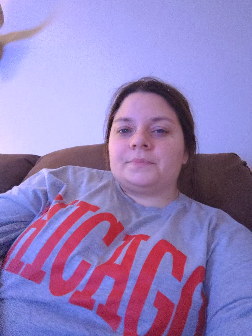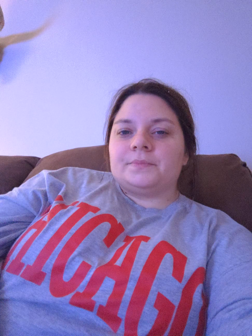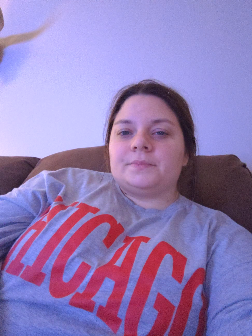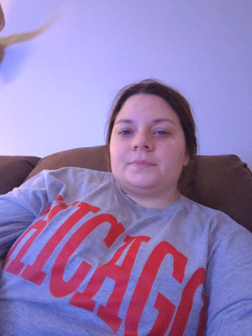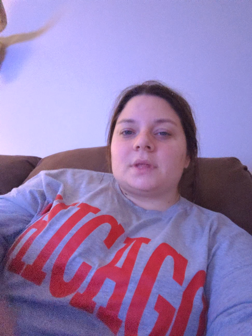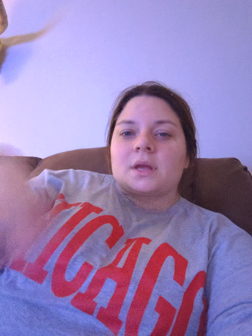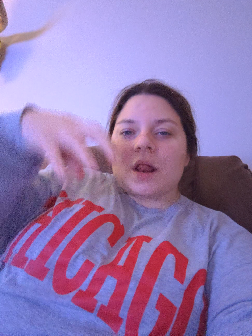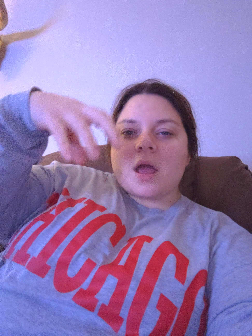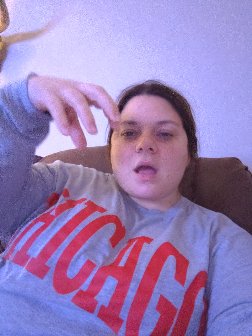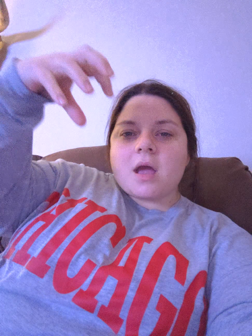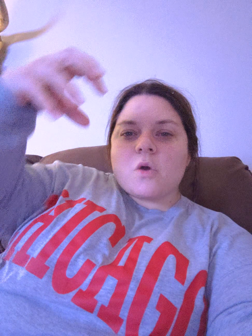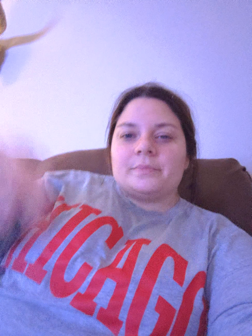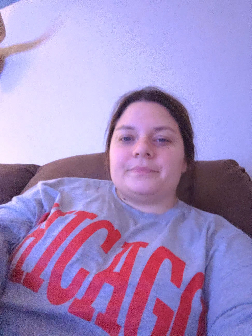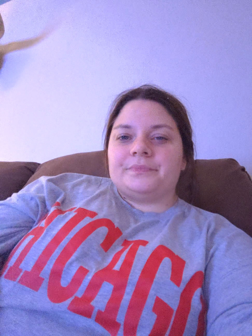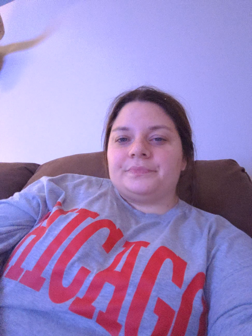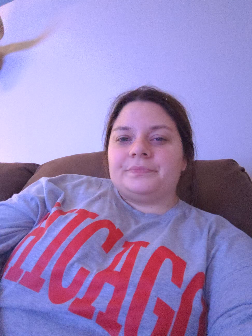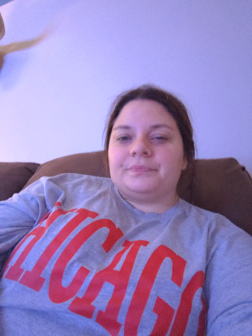cloud